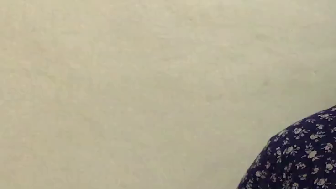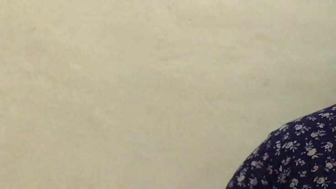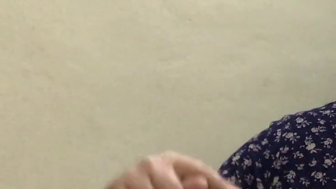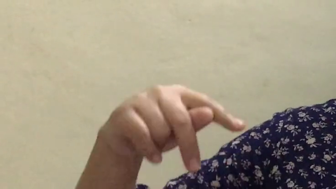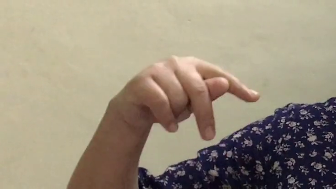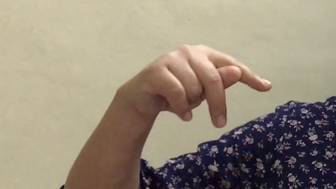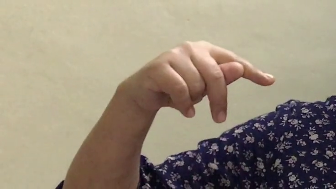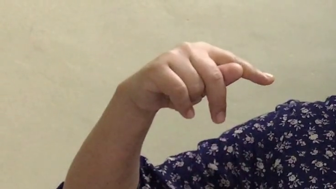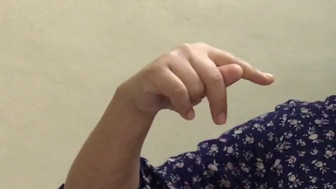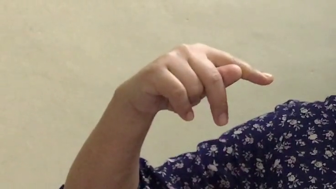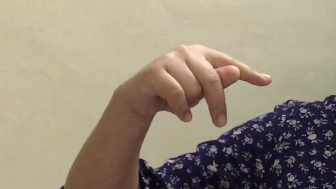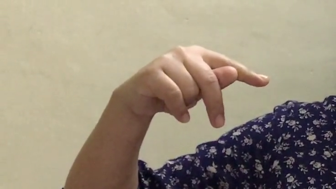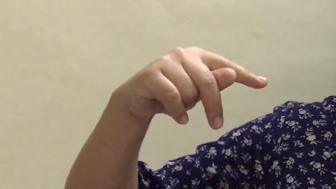ष